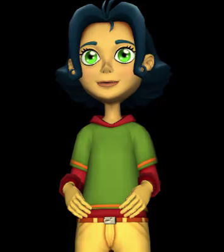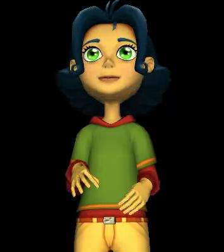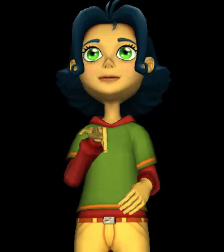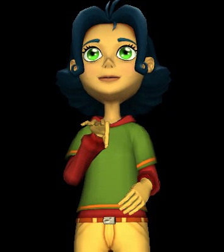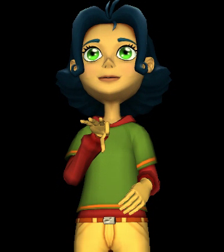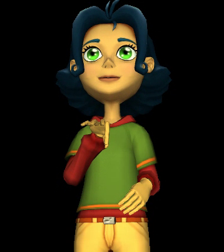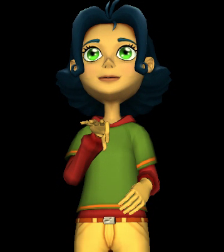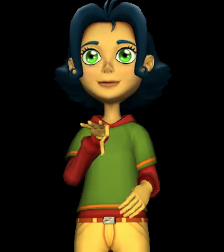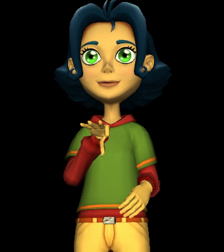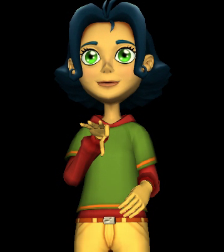ملح